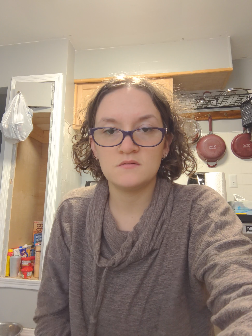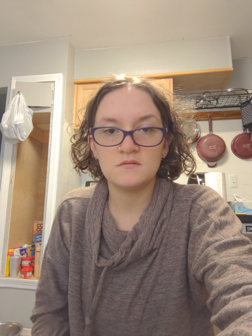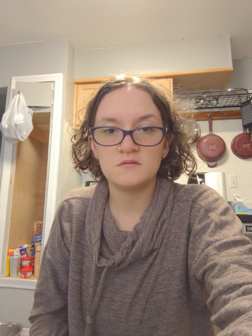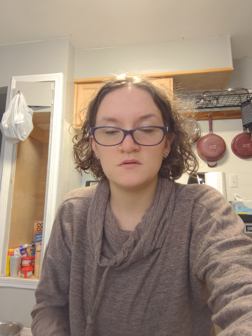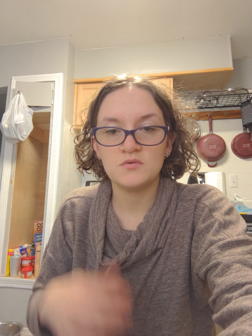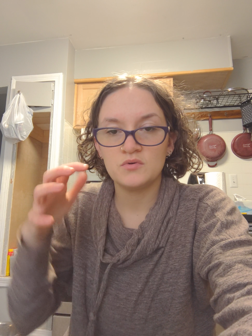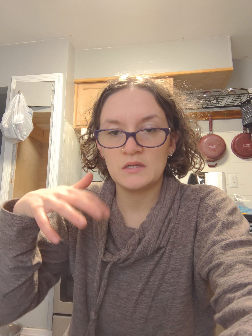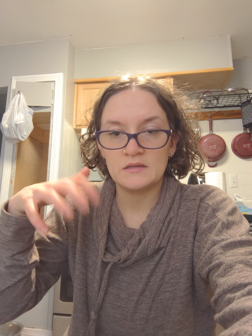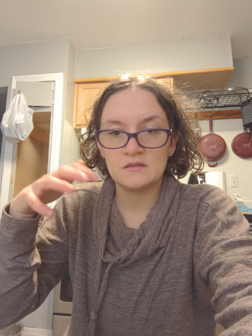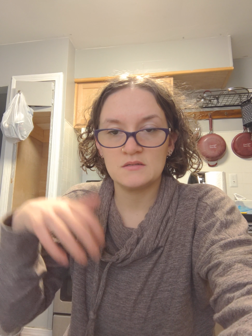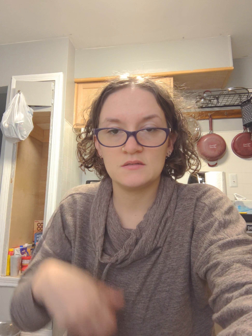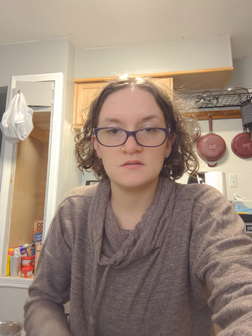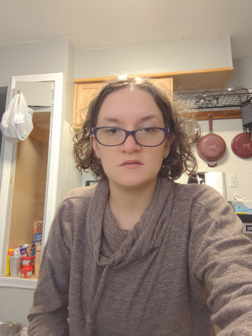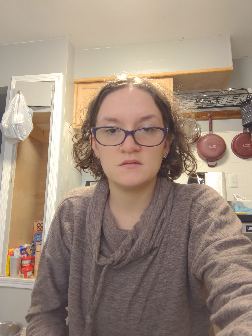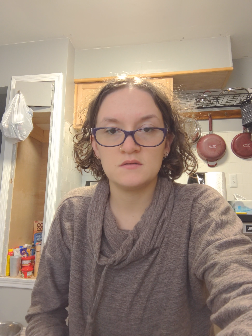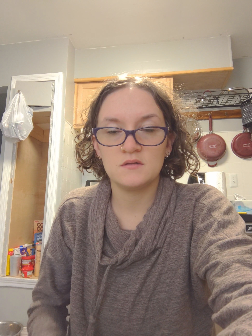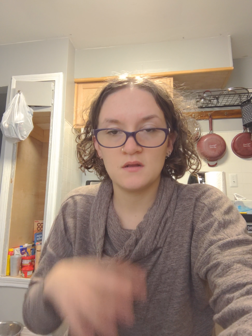rain